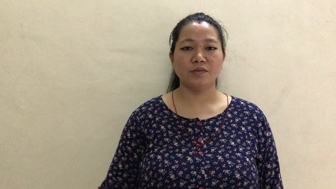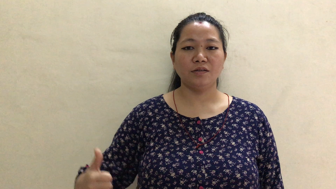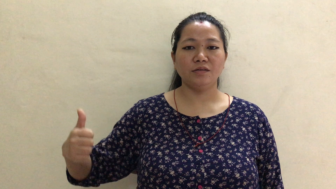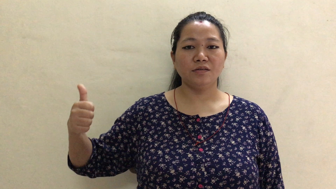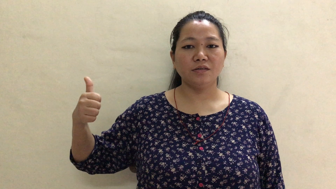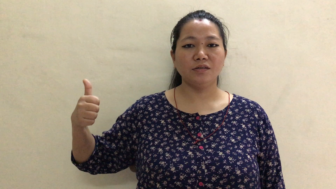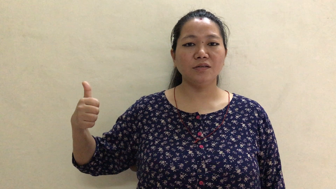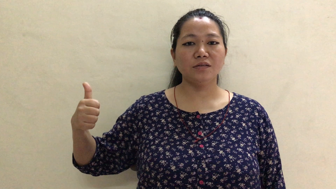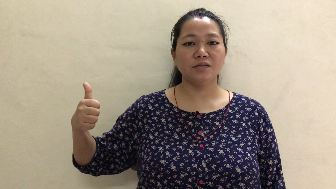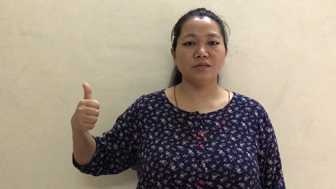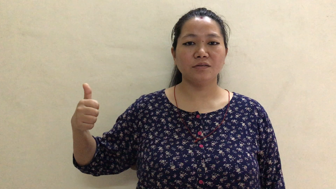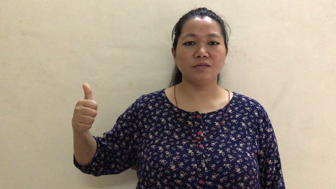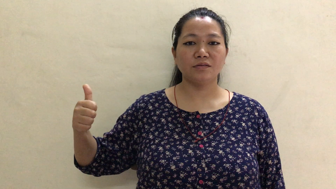अ